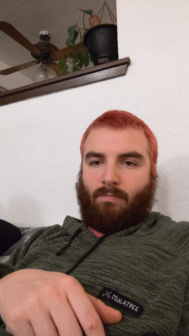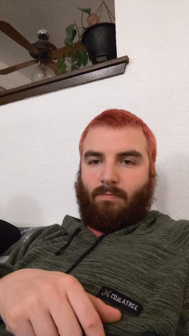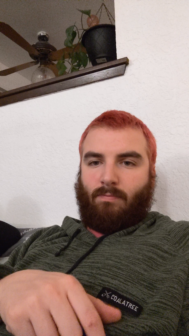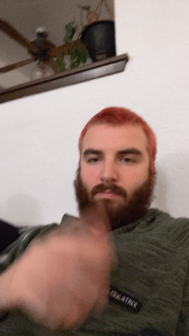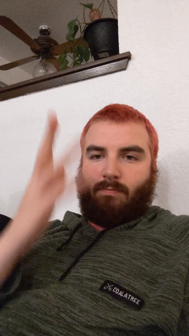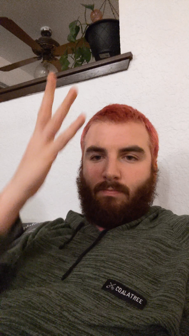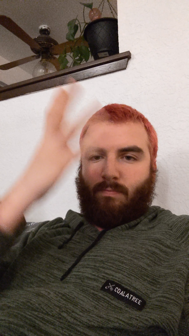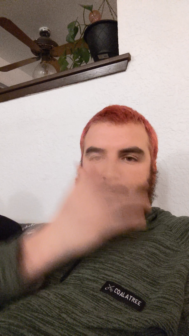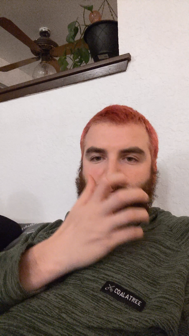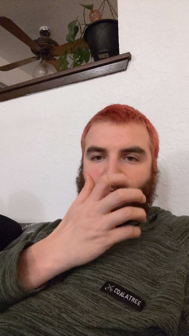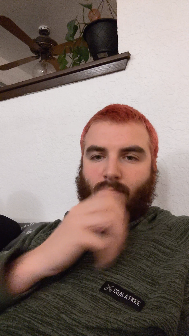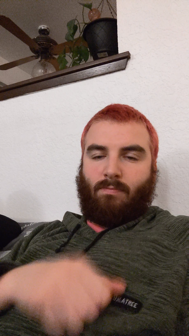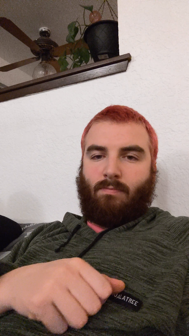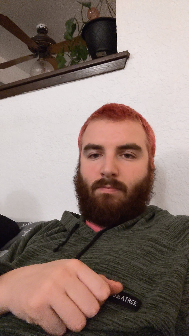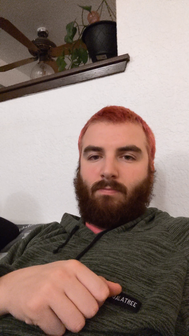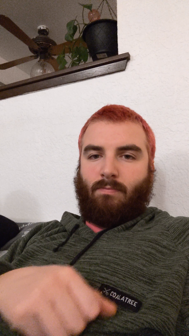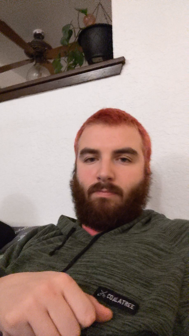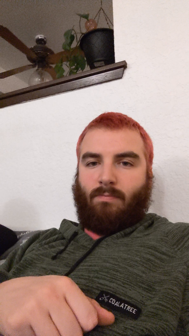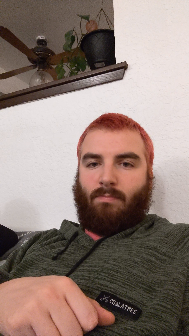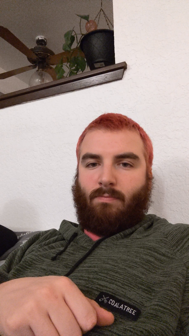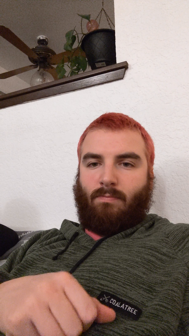dark